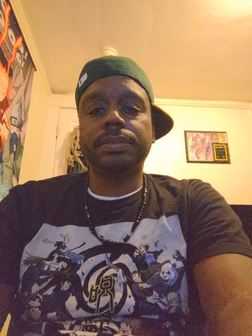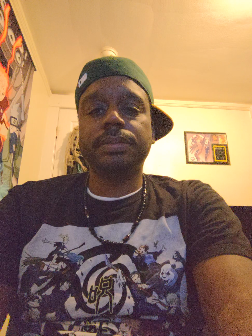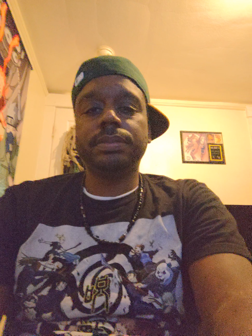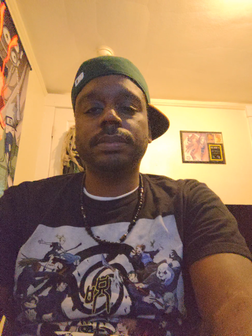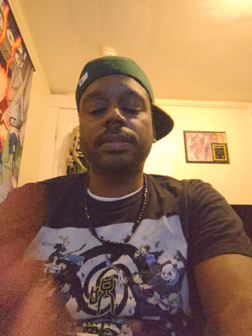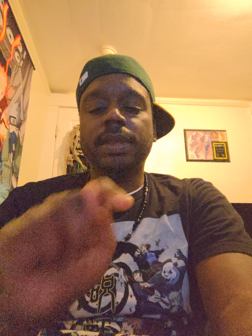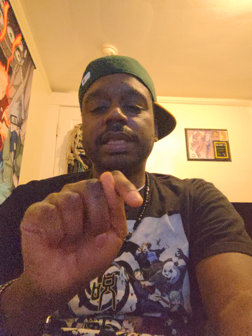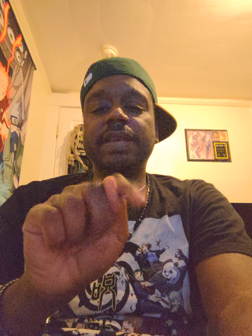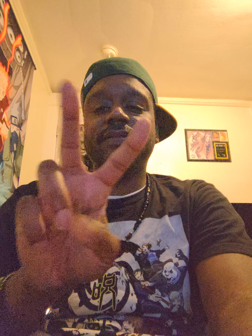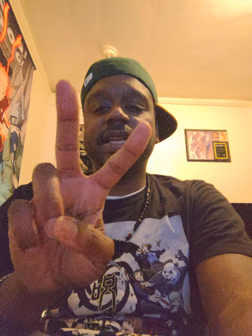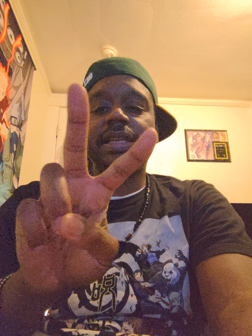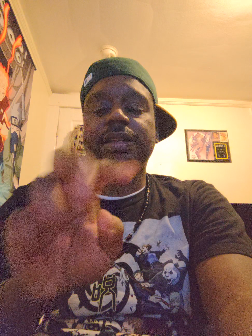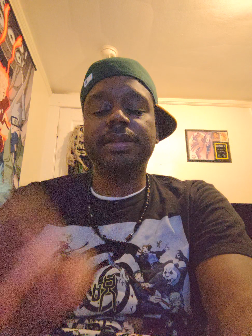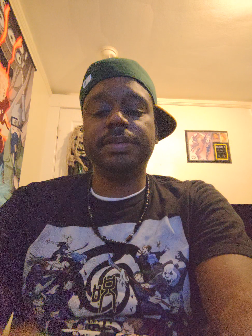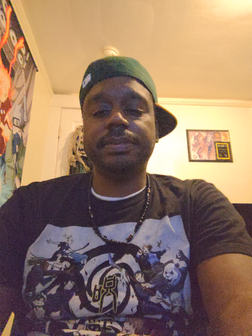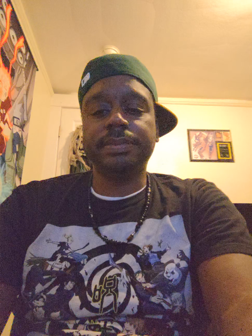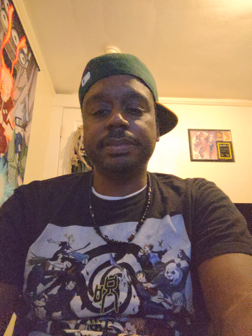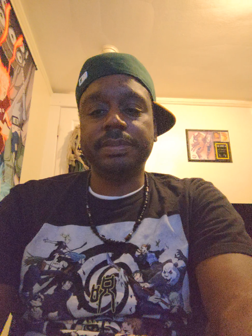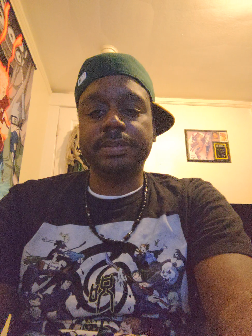TV